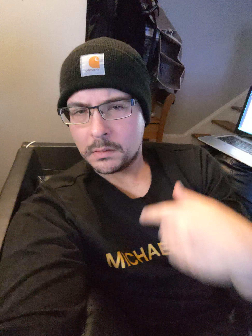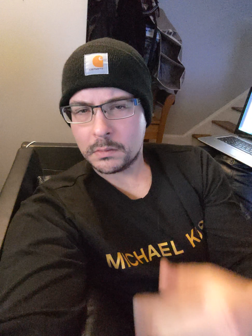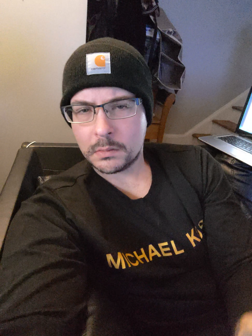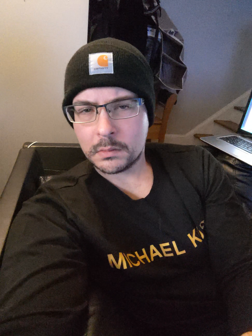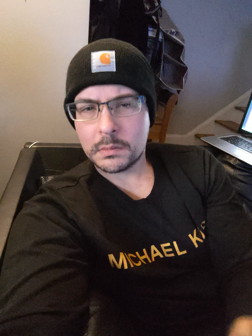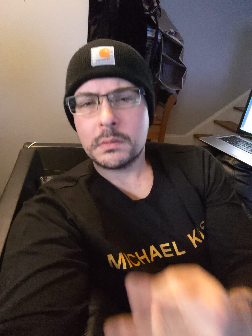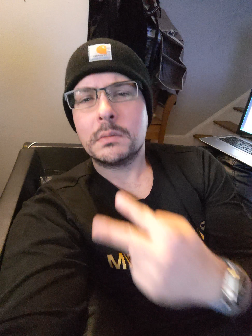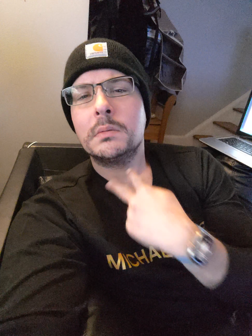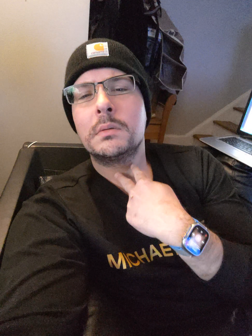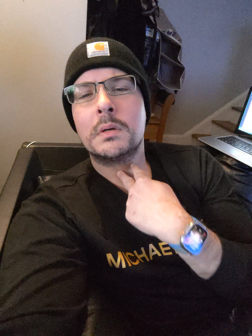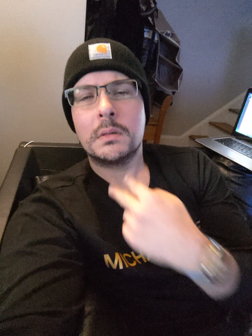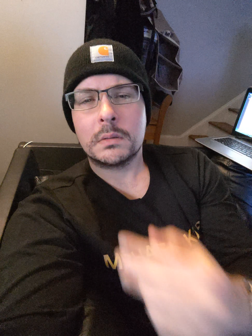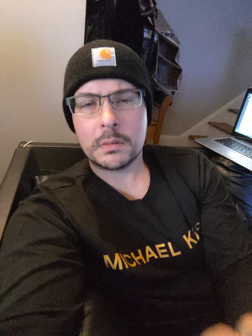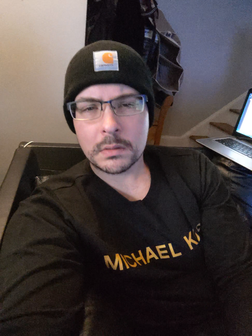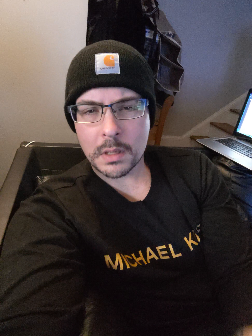stuck